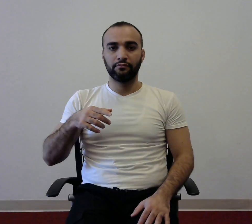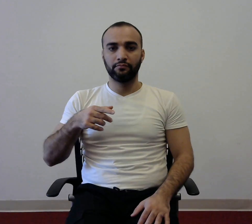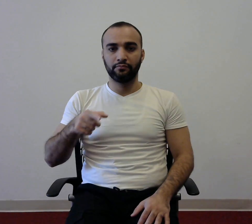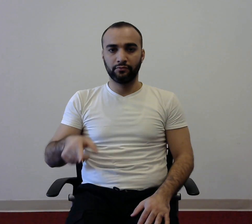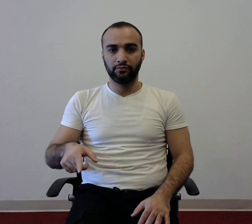bu